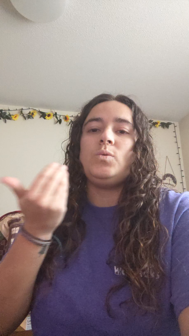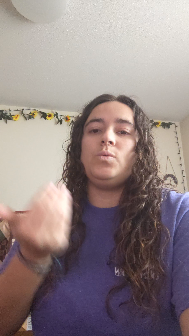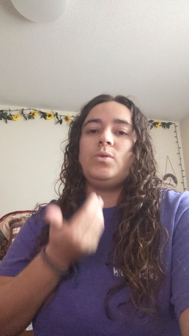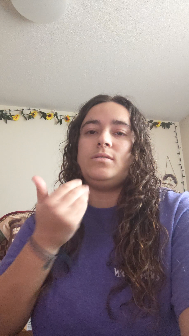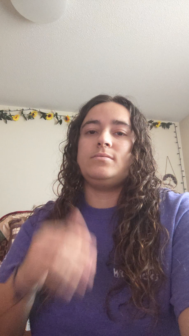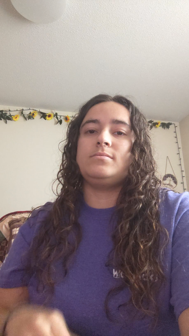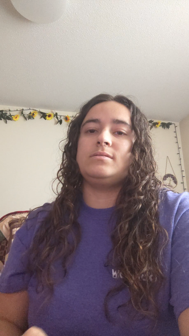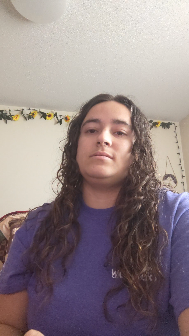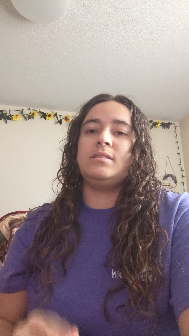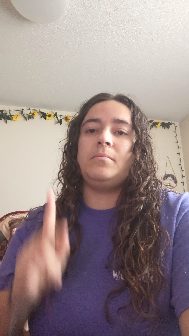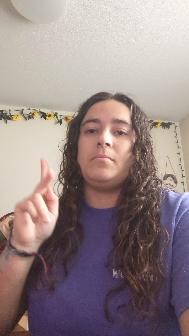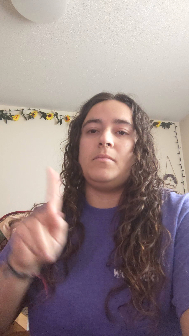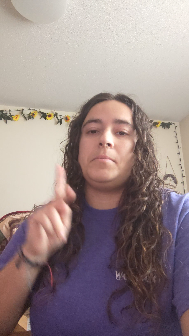people